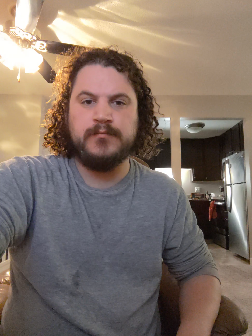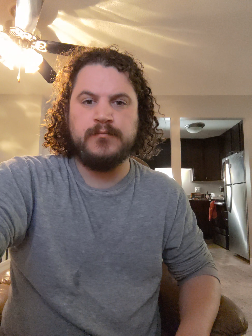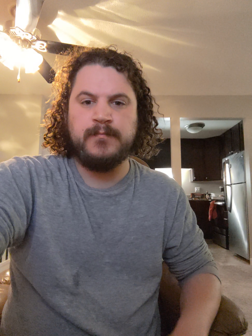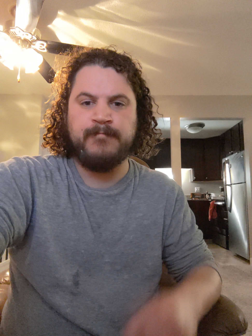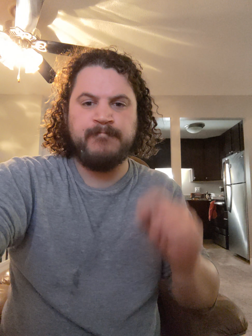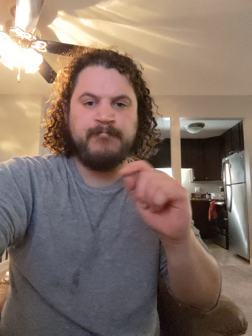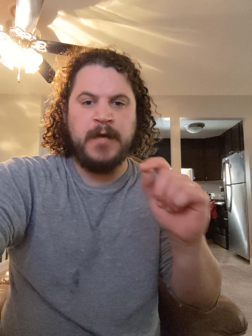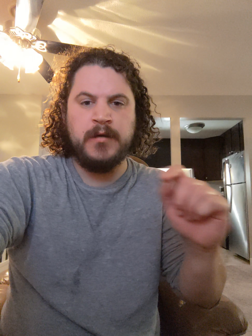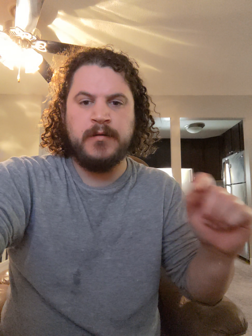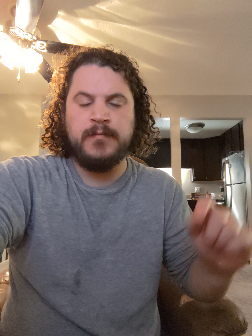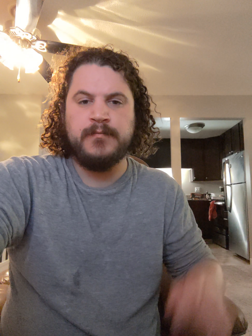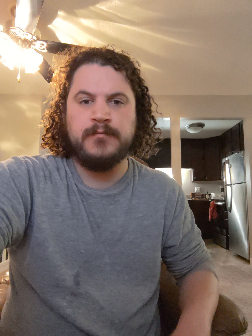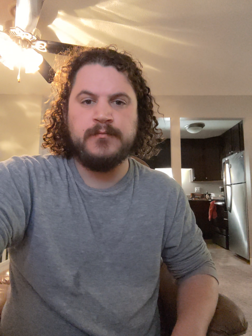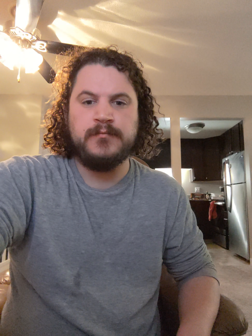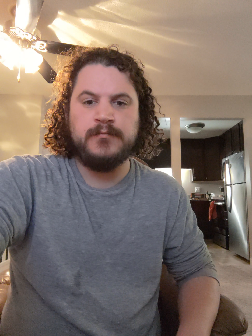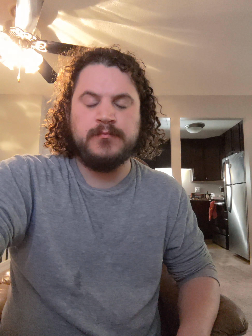pen